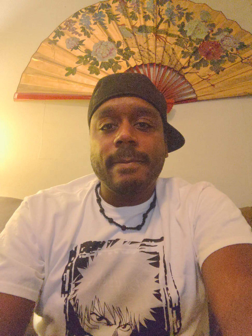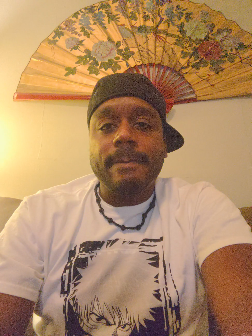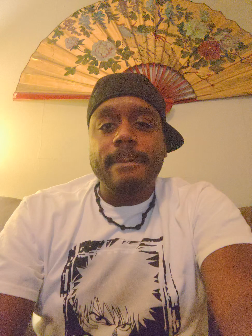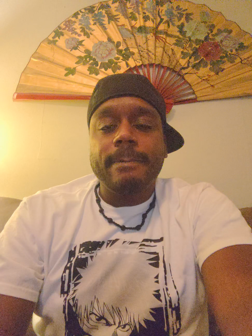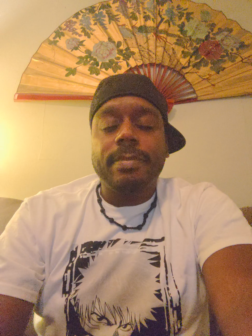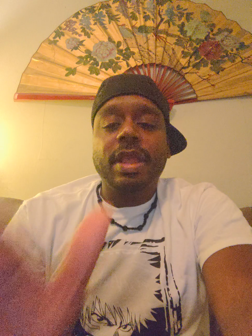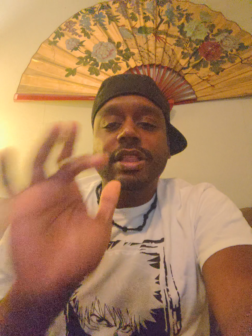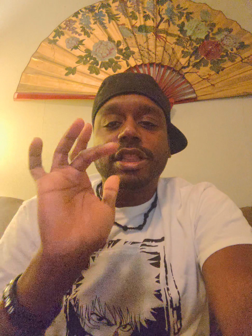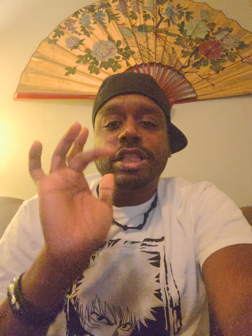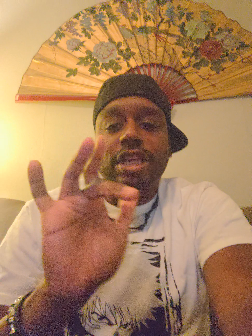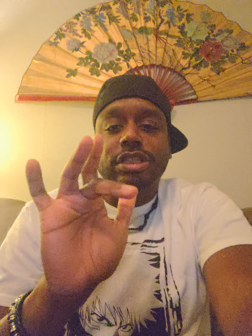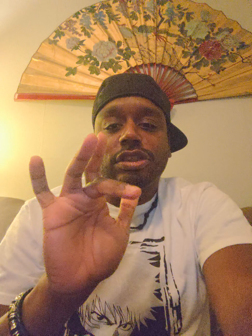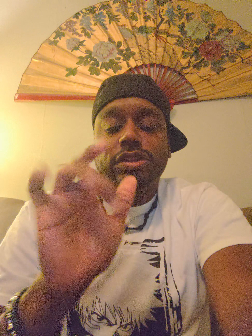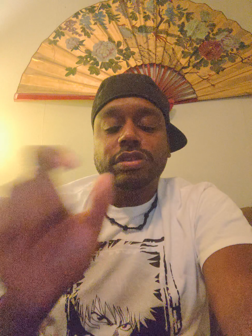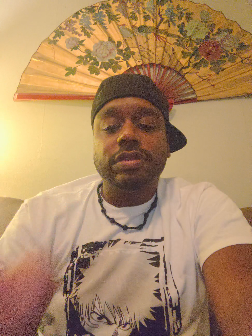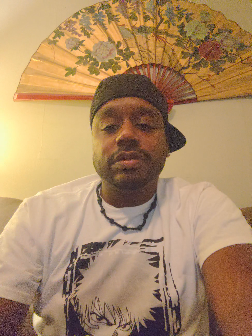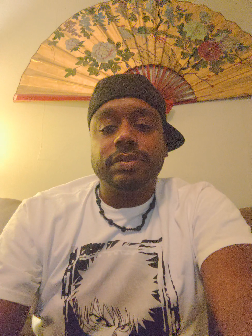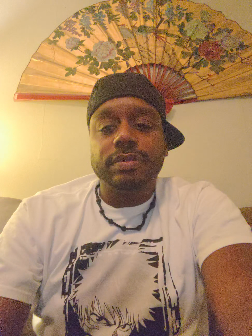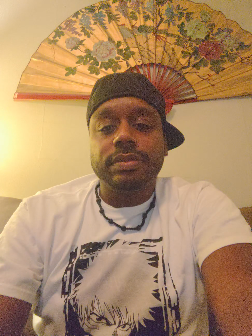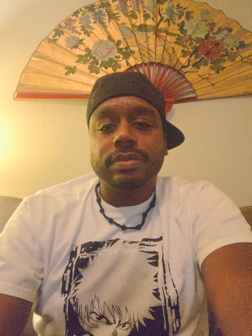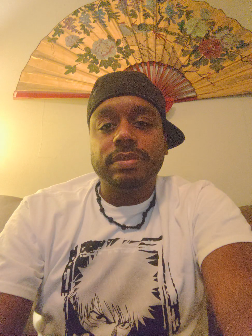touch